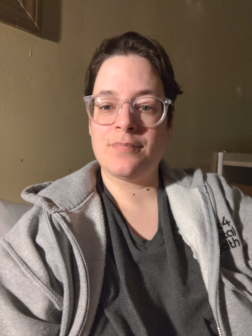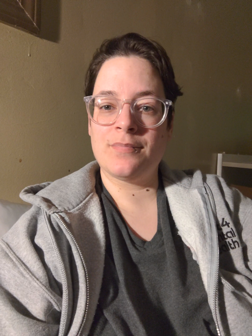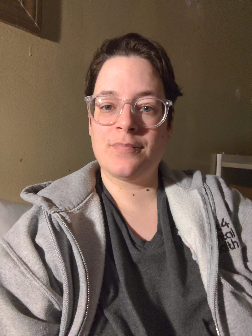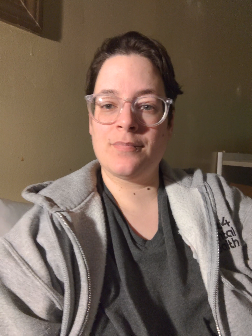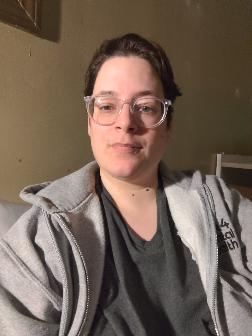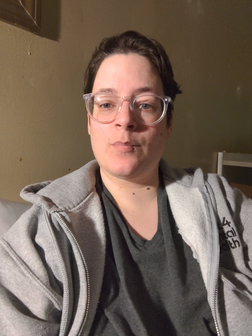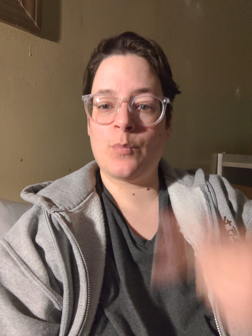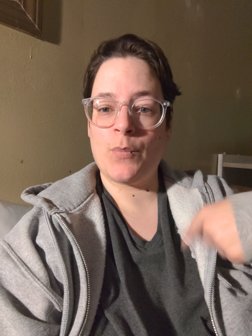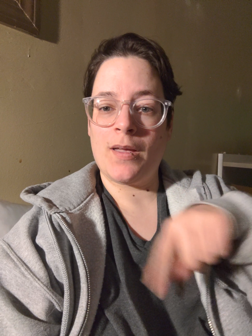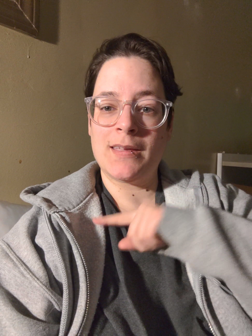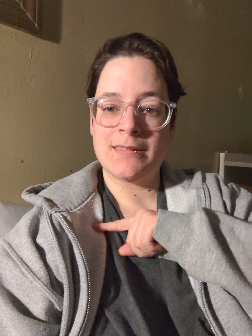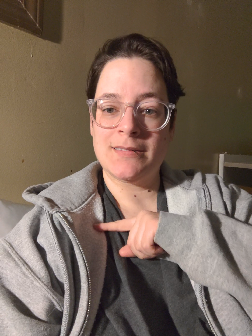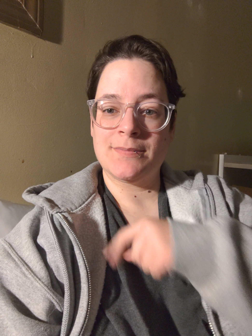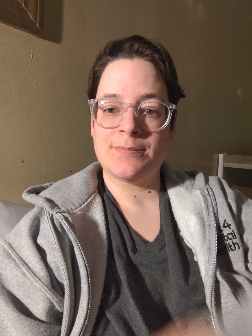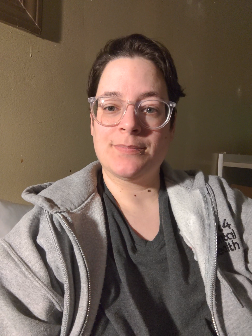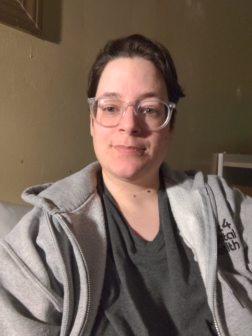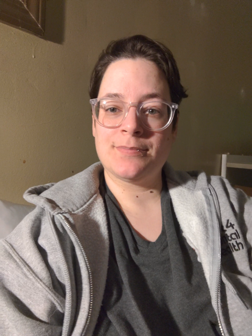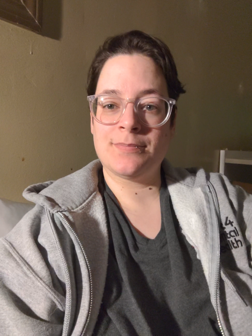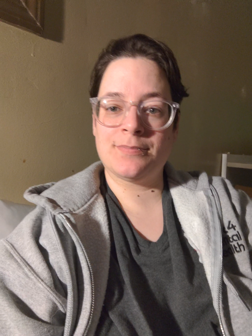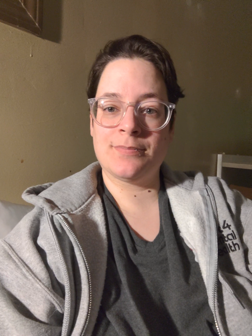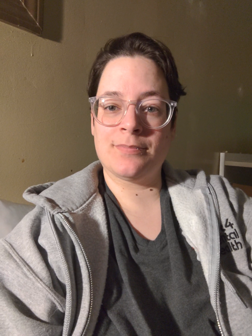we